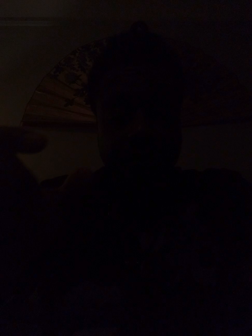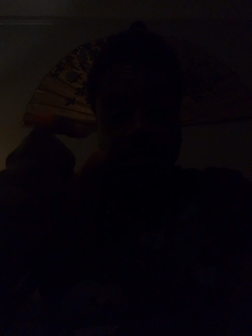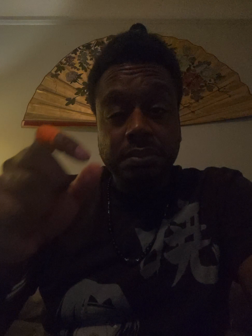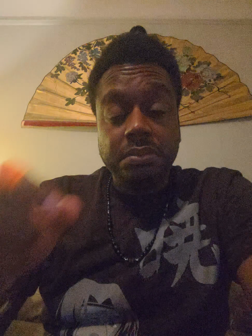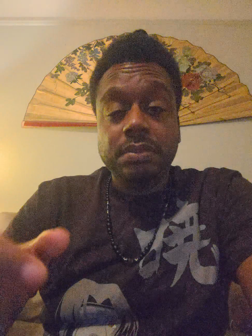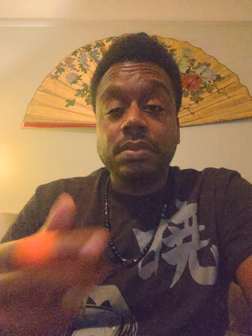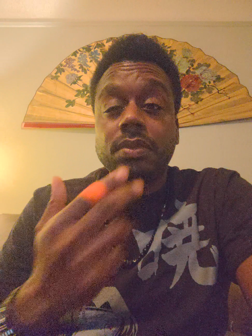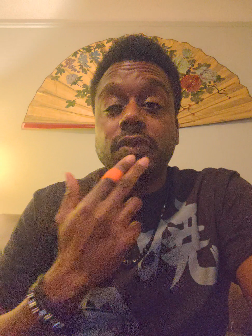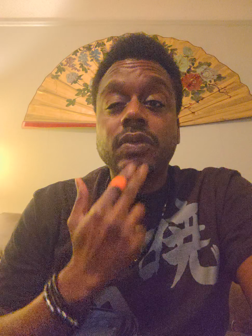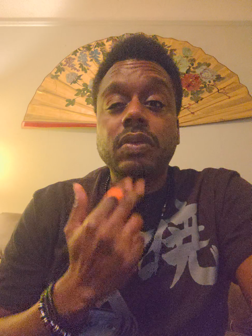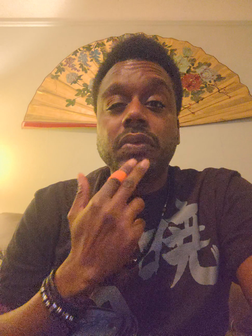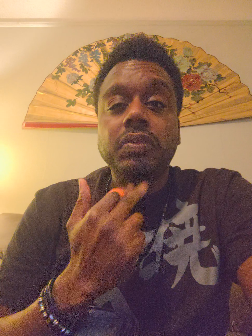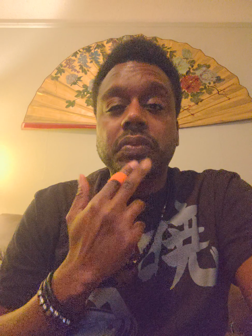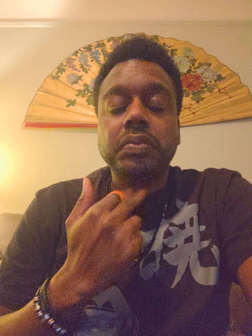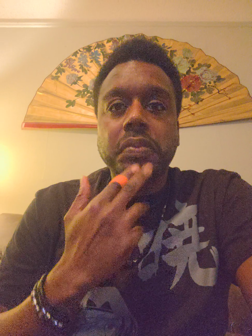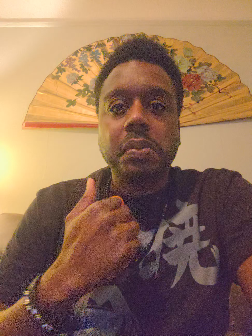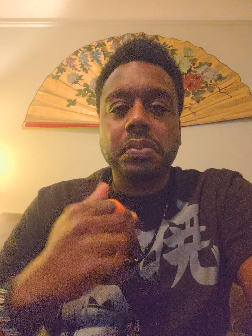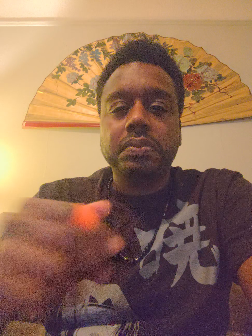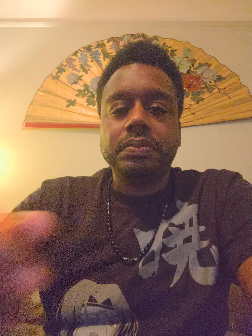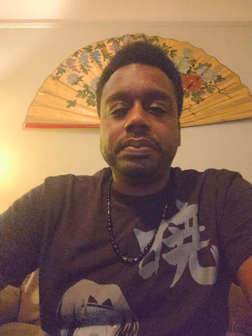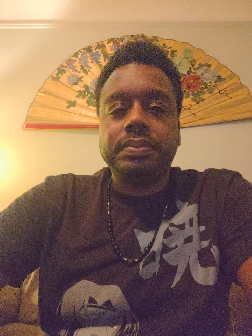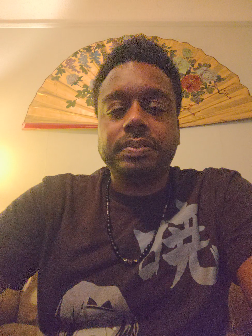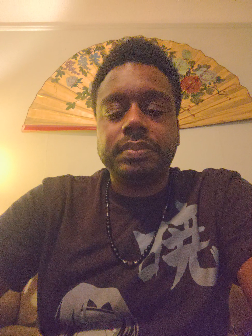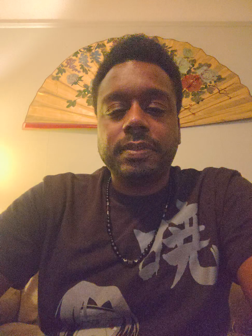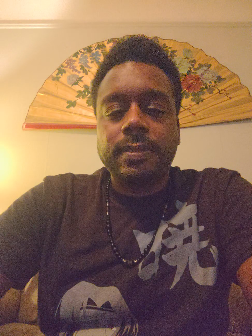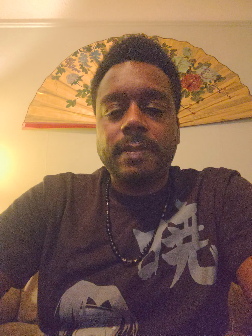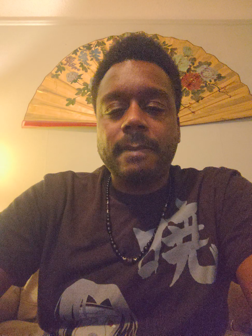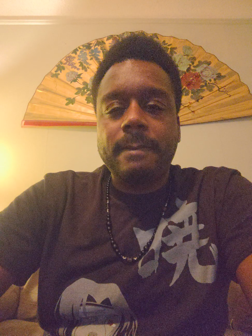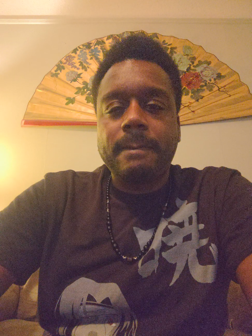cute